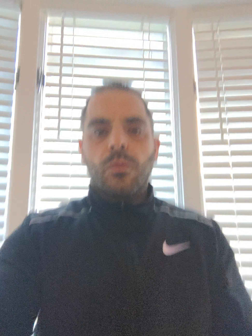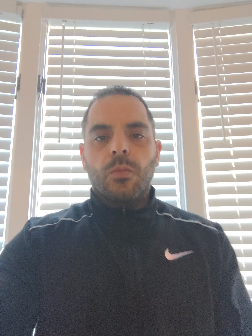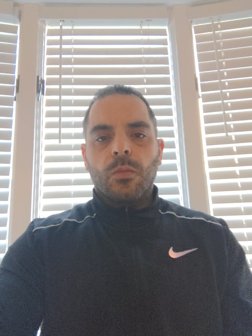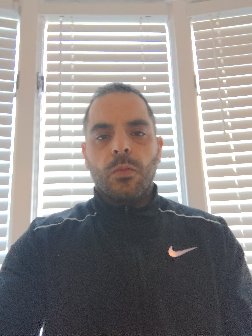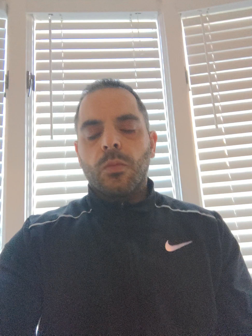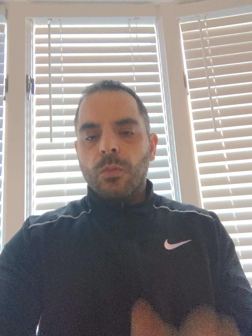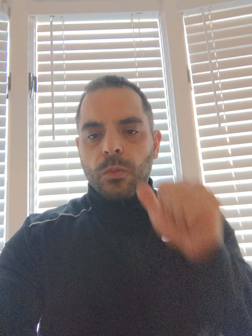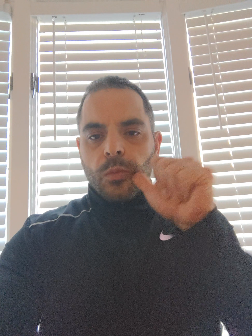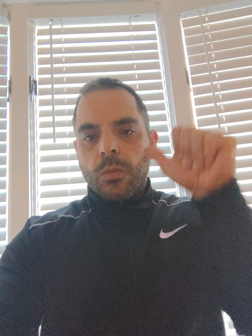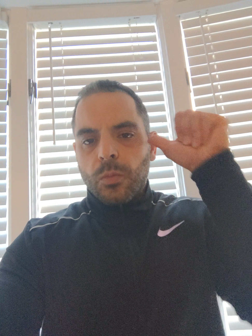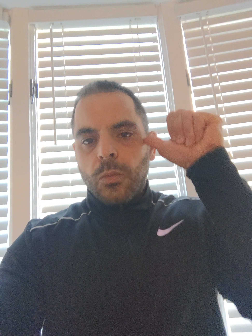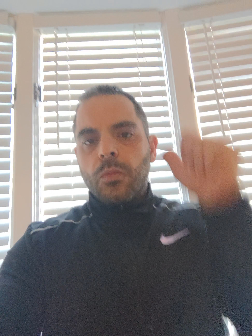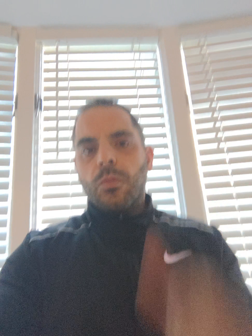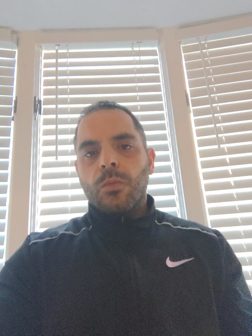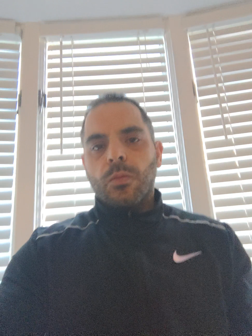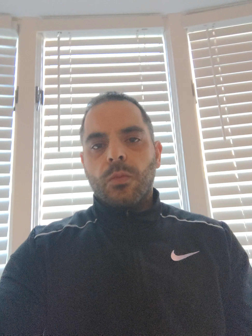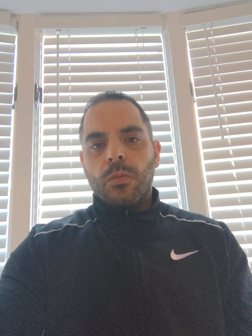yesterday